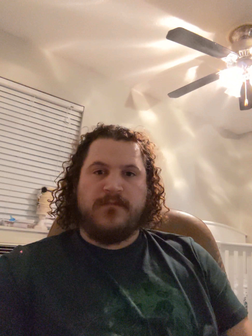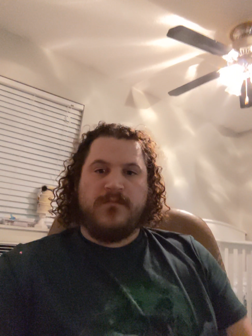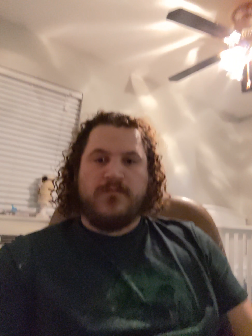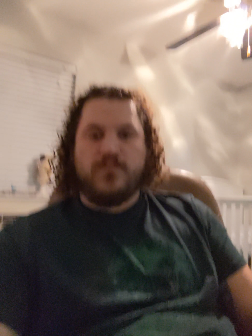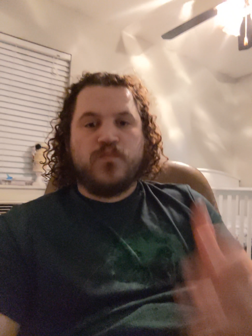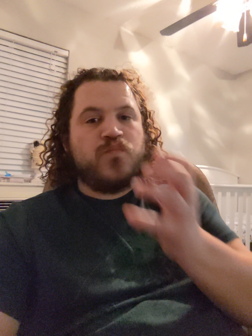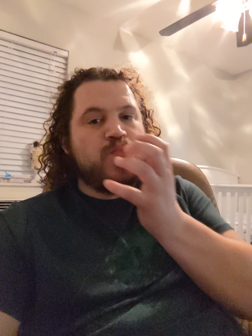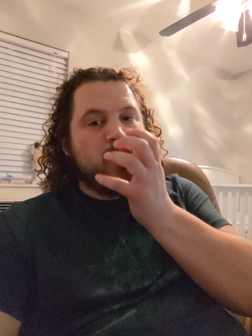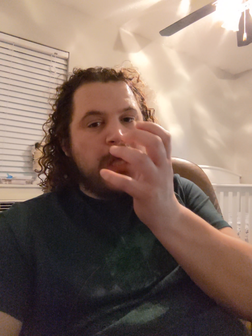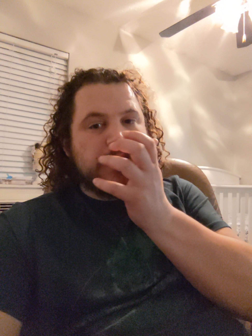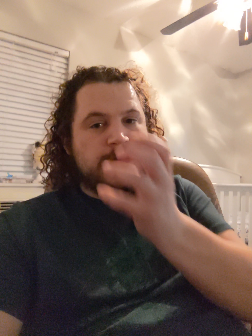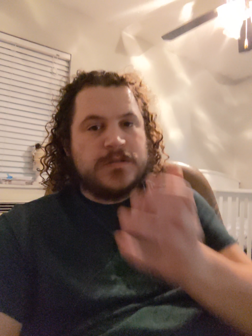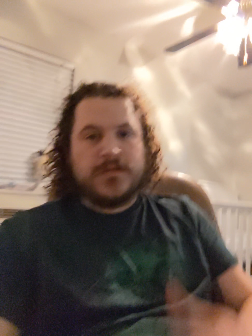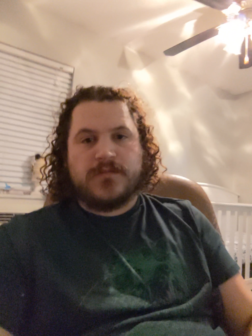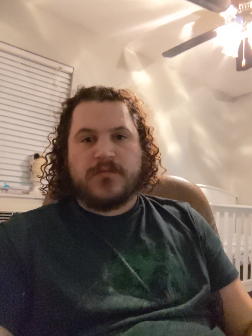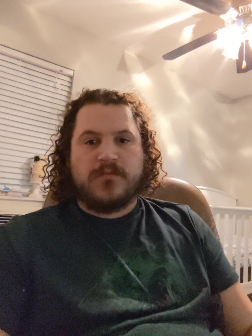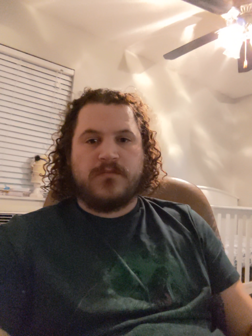grass